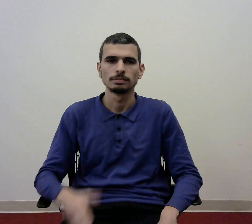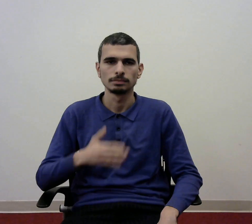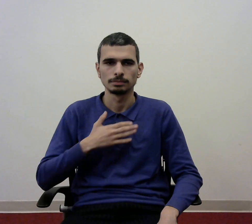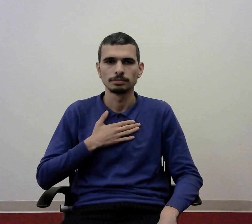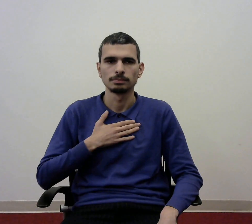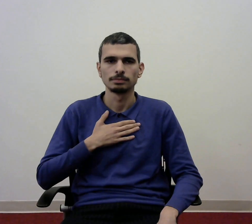mən